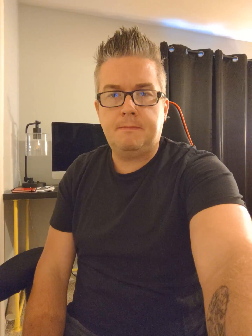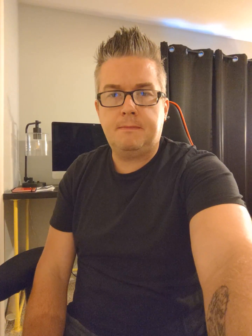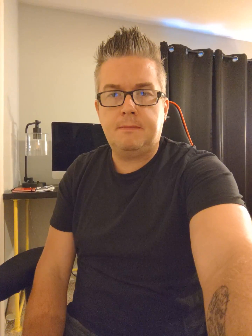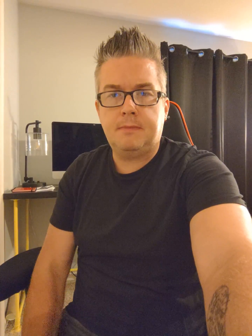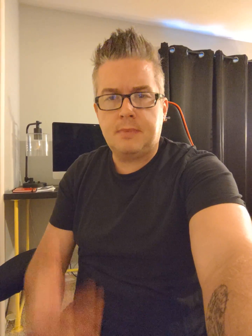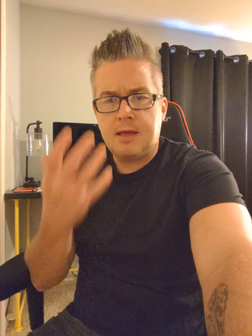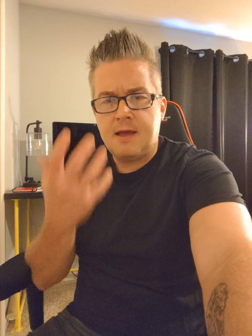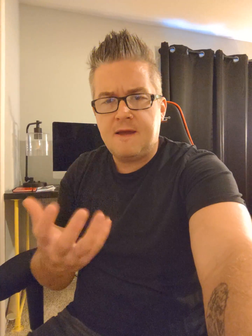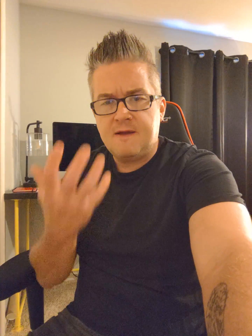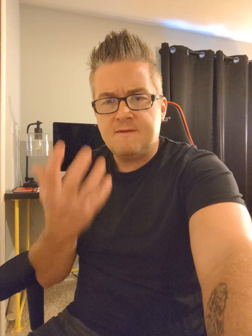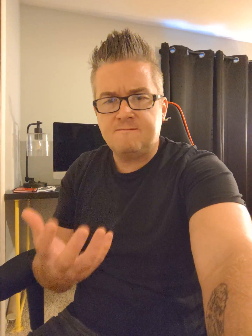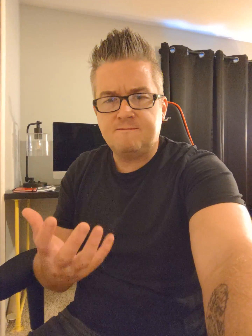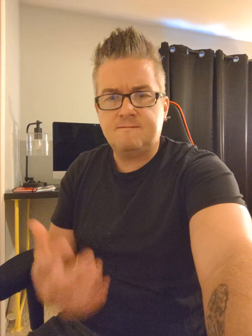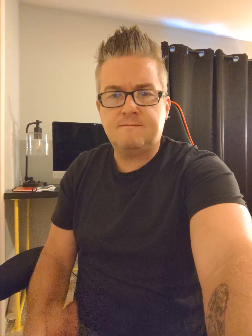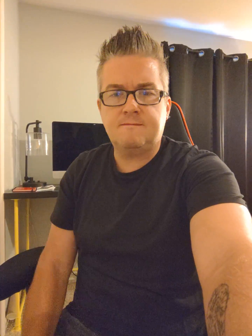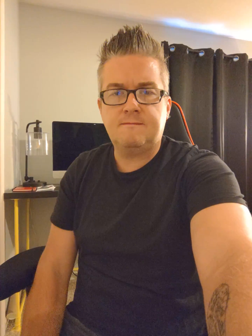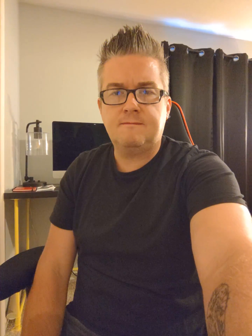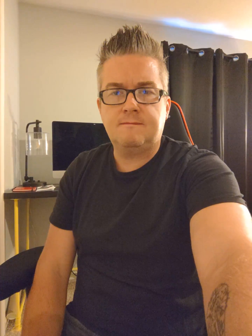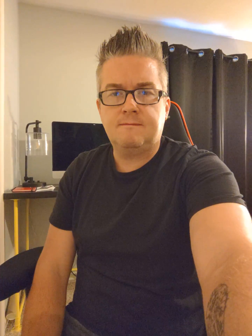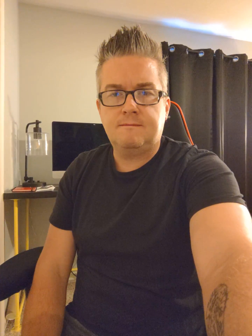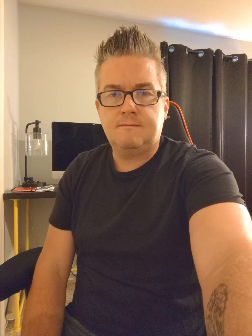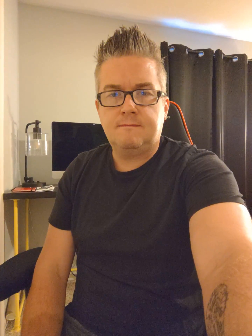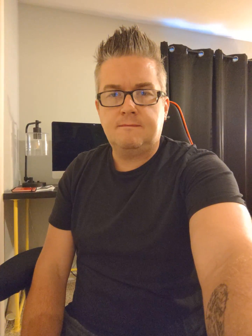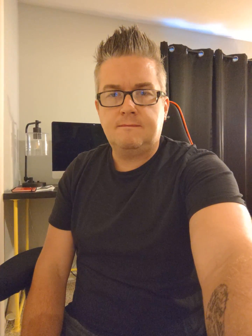heavy